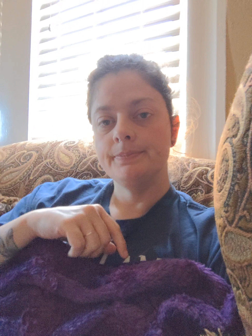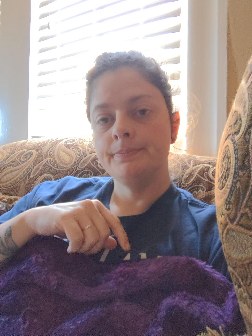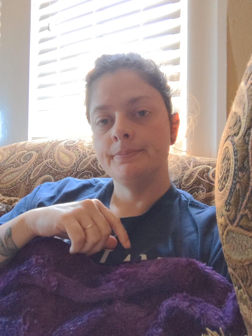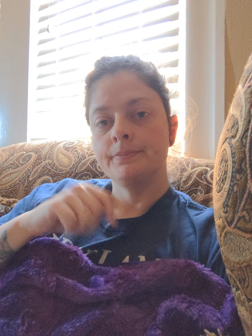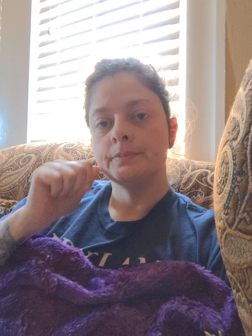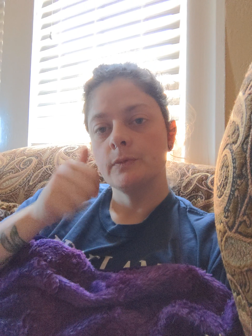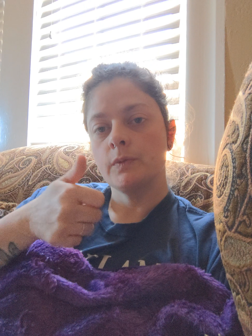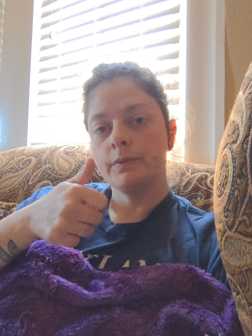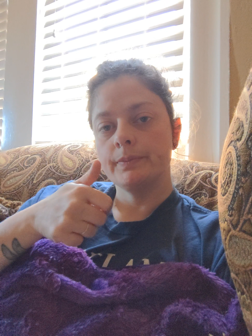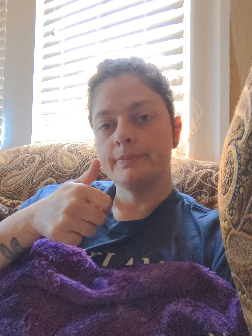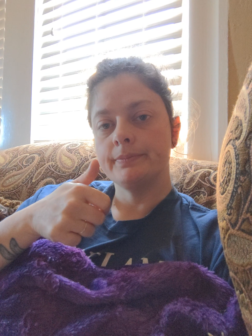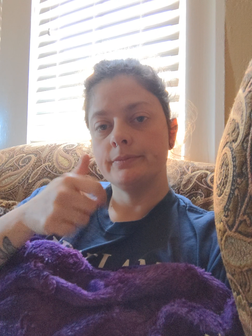tomorrow